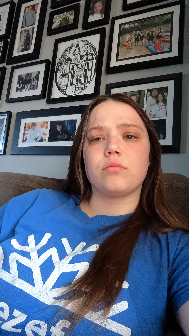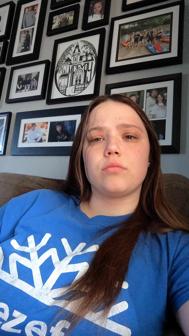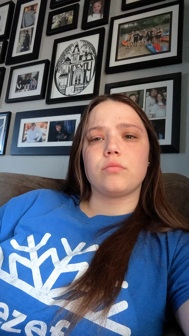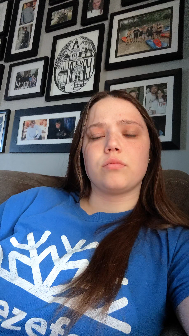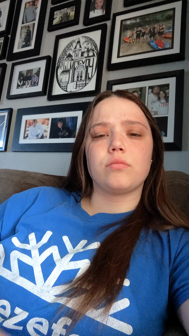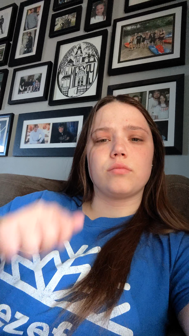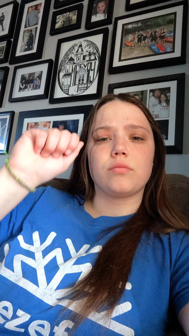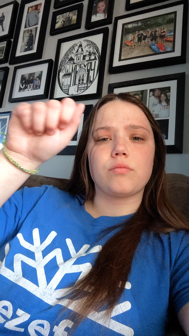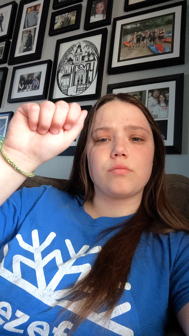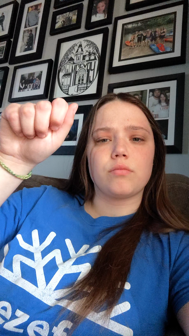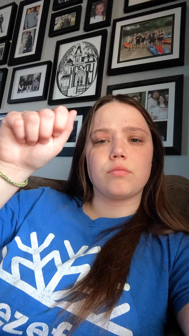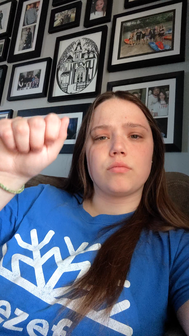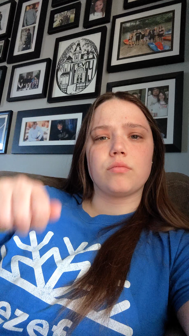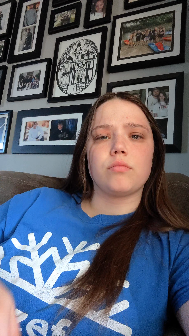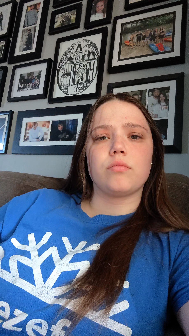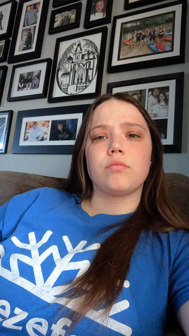knock